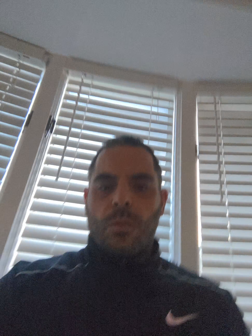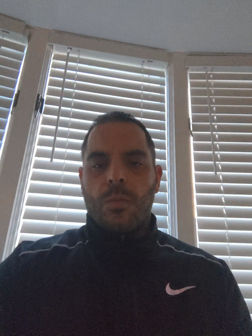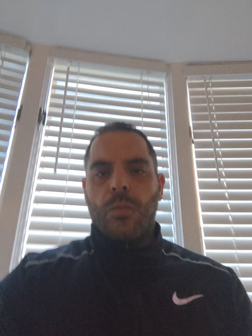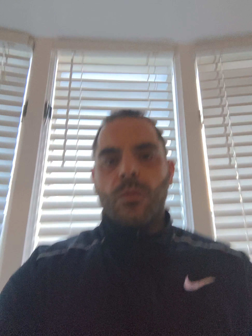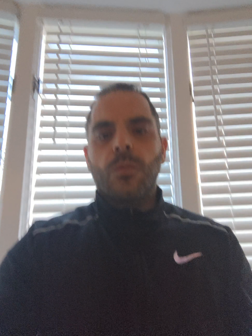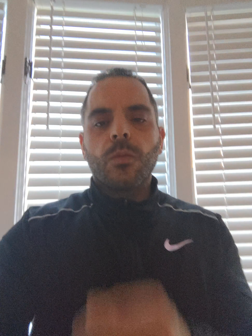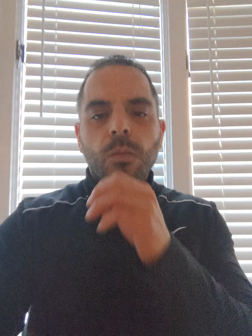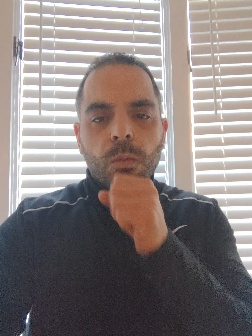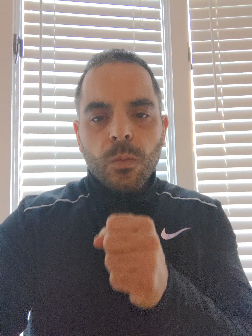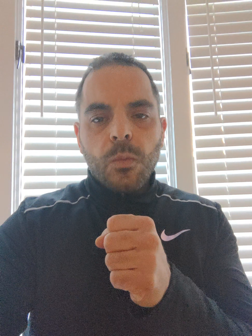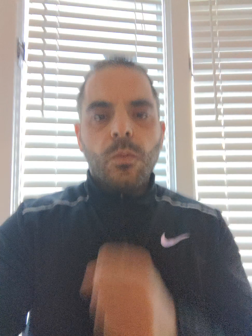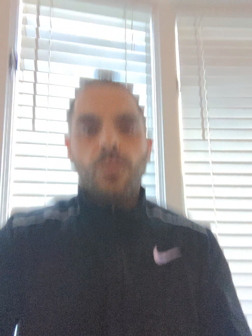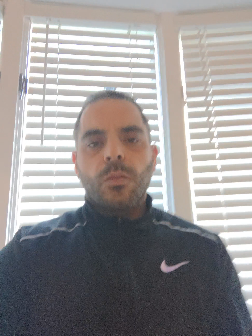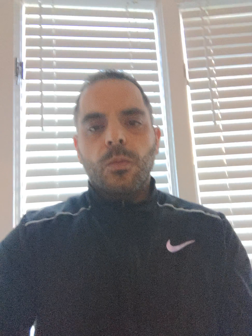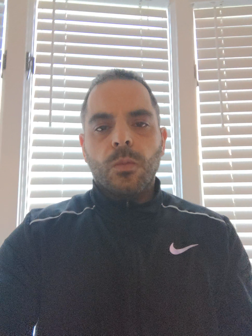old